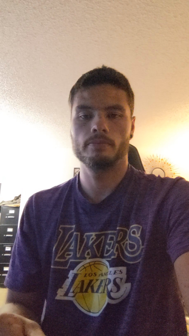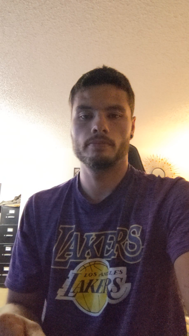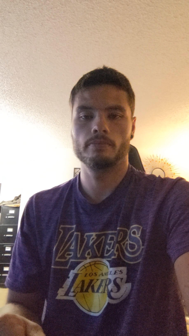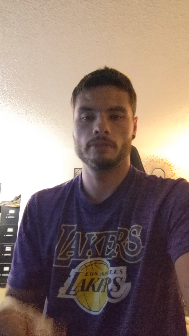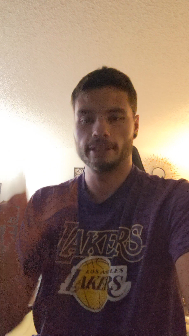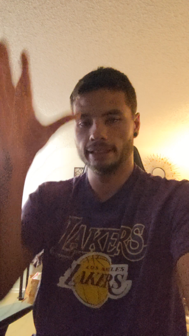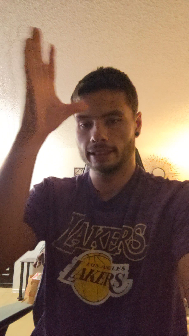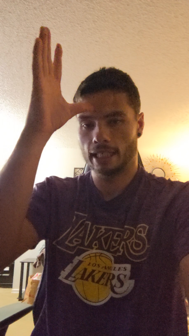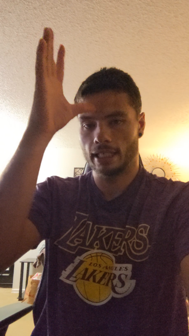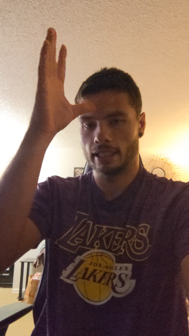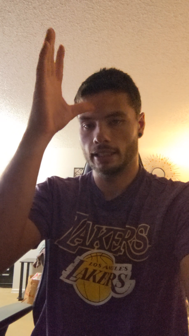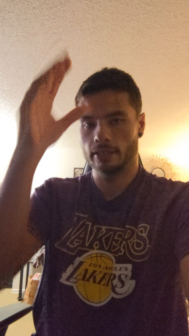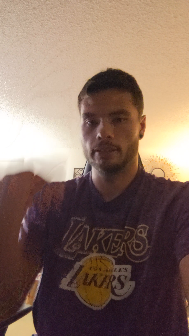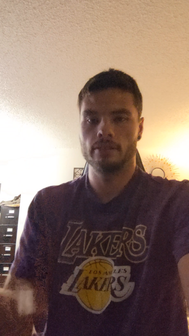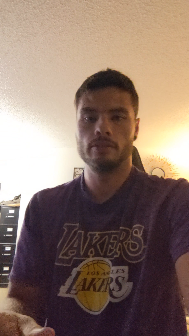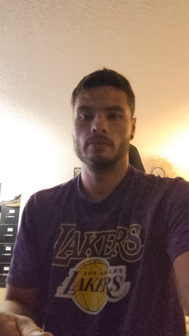daddy